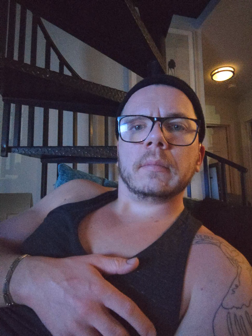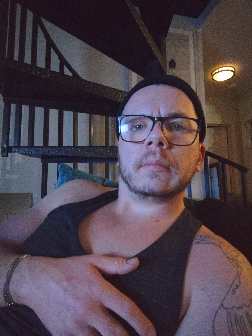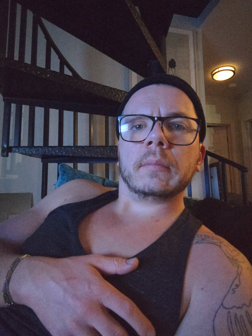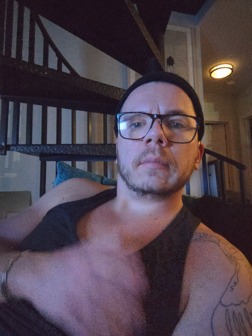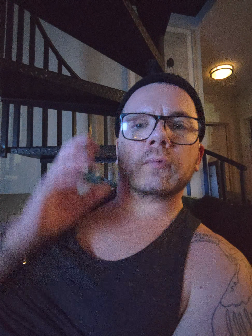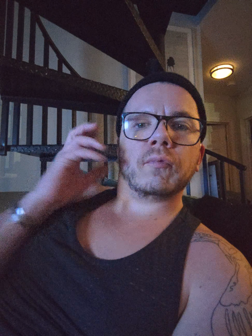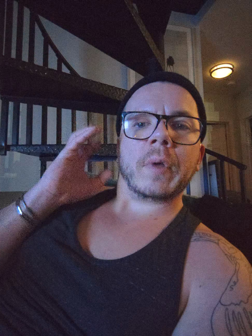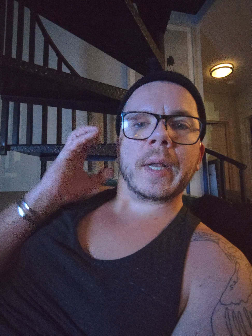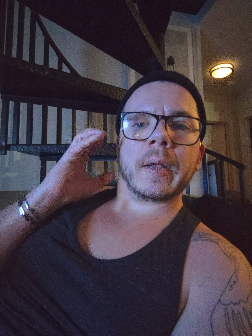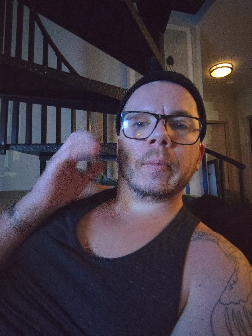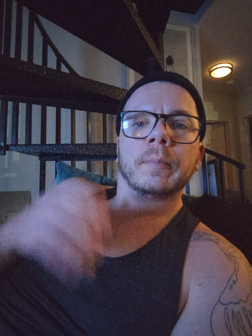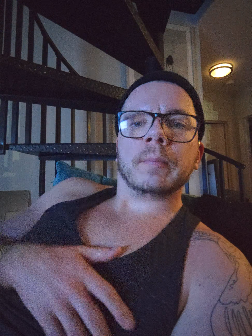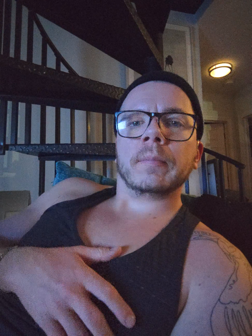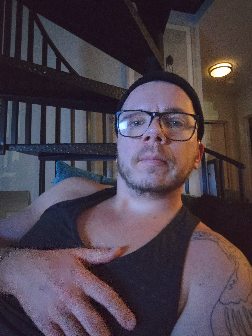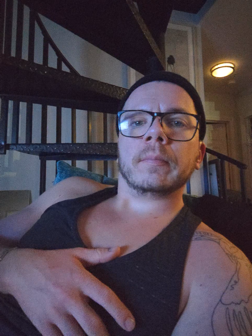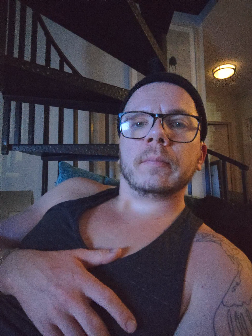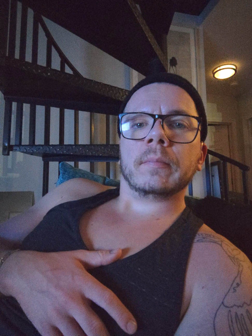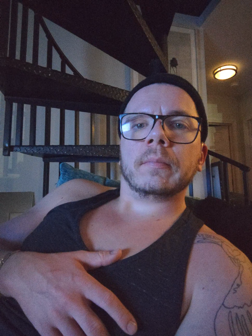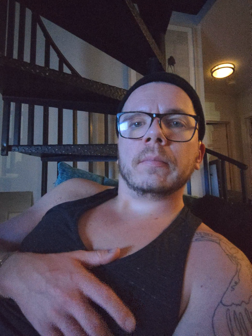radio